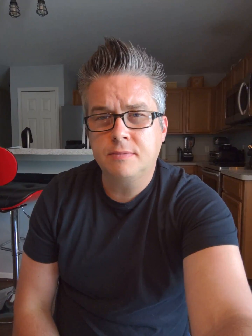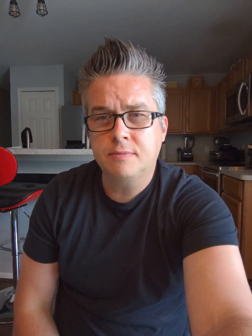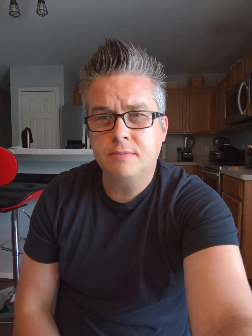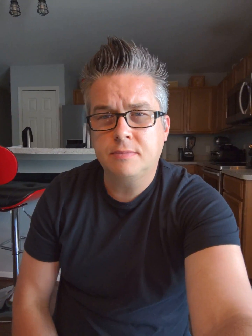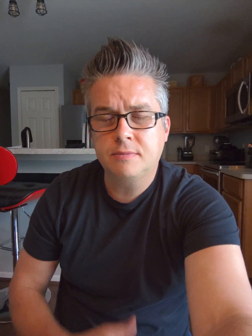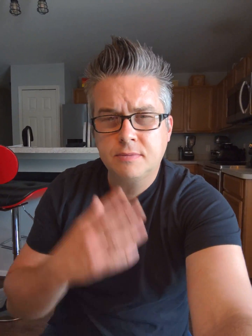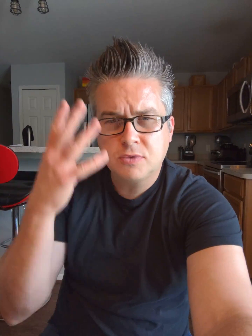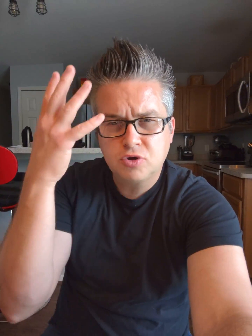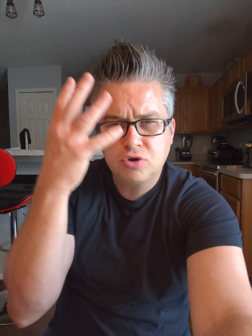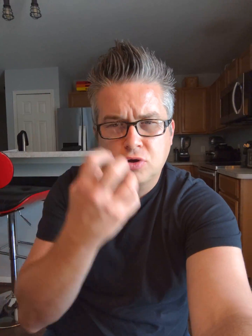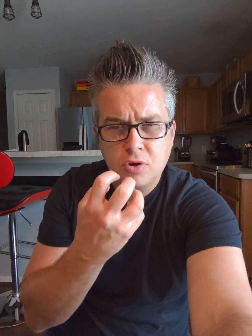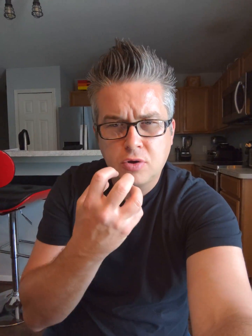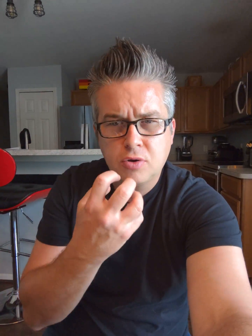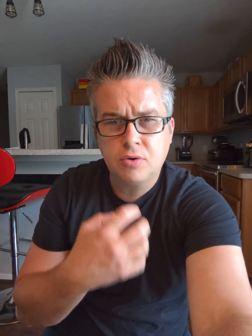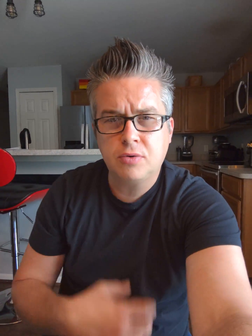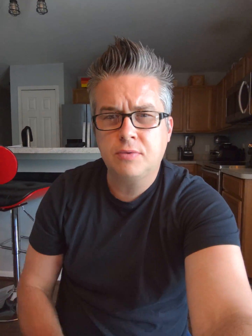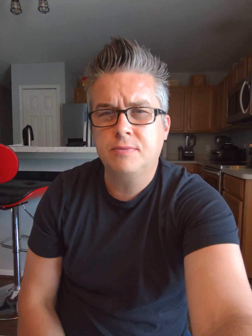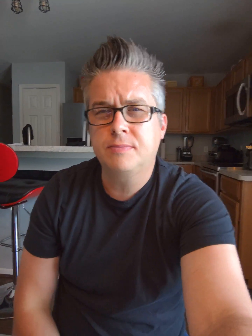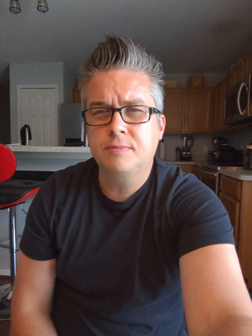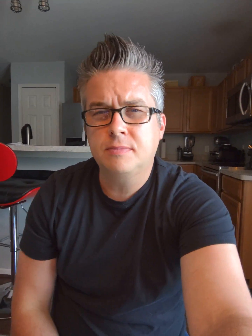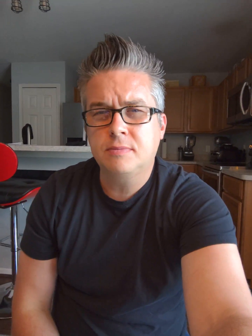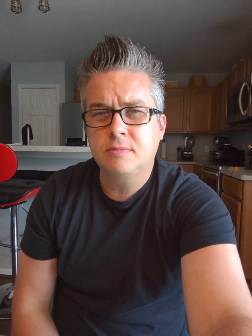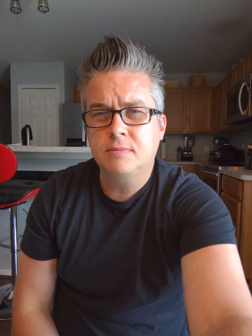dark